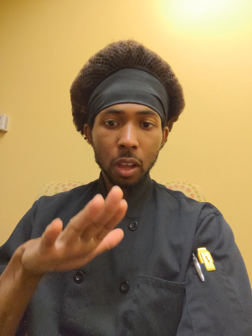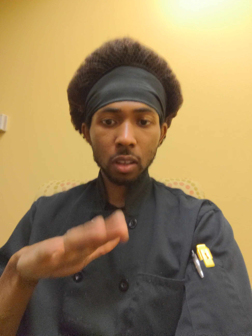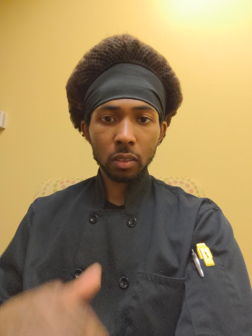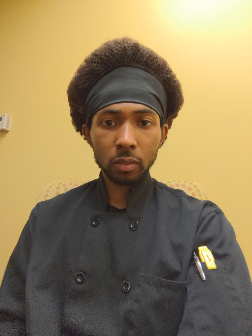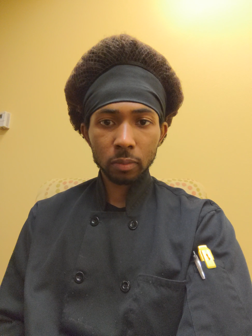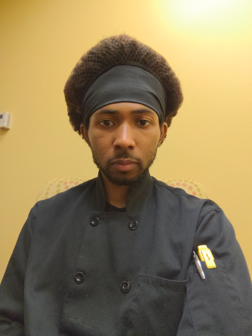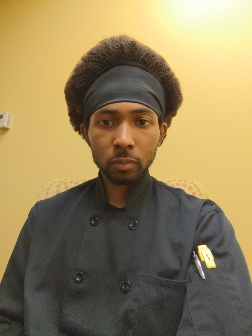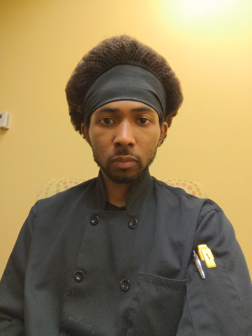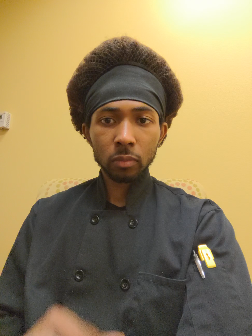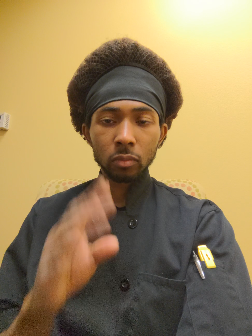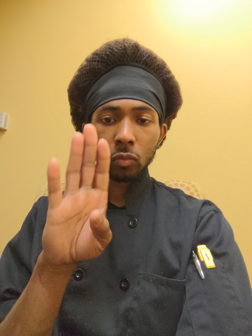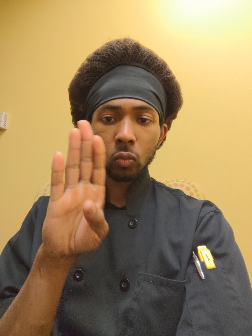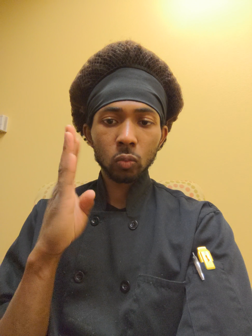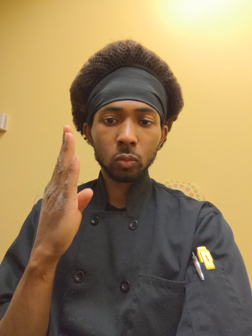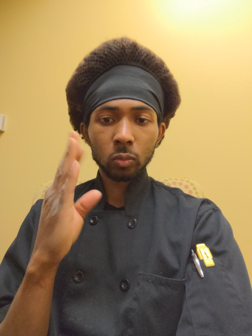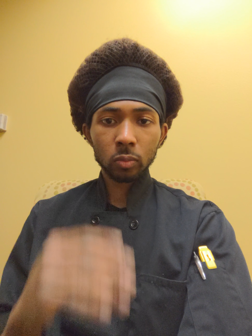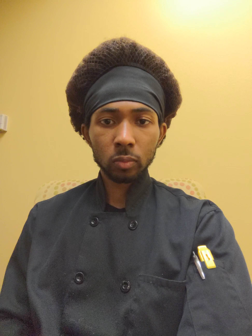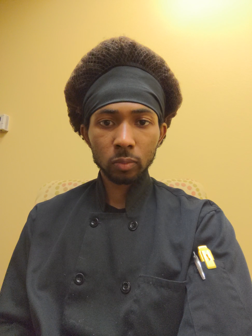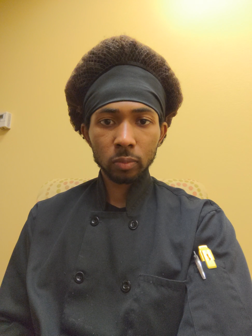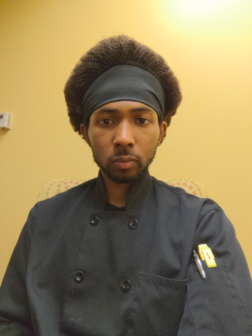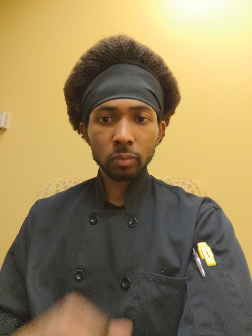door